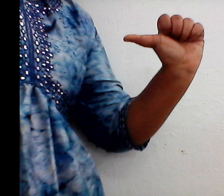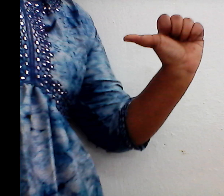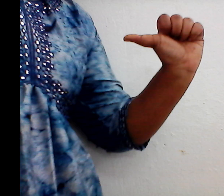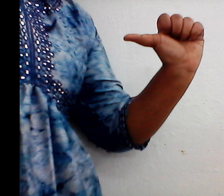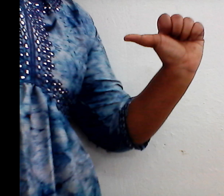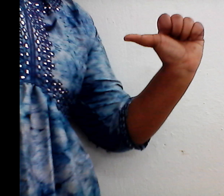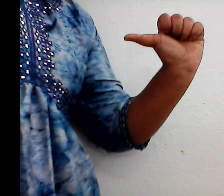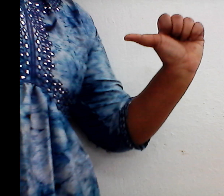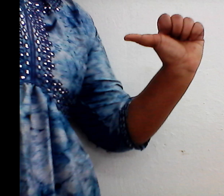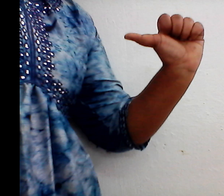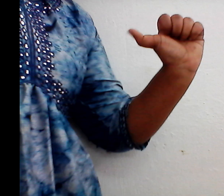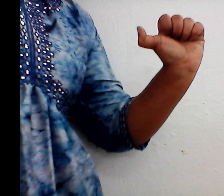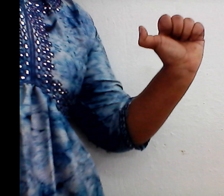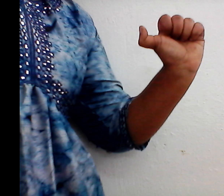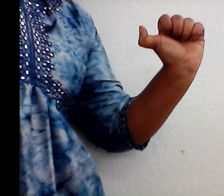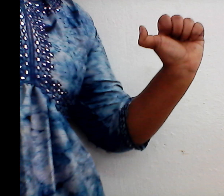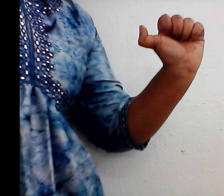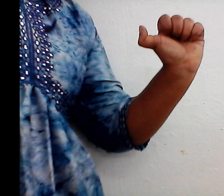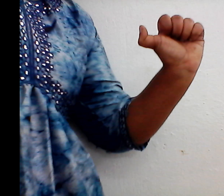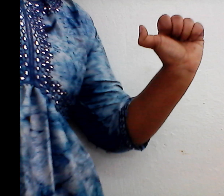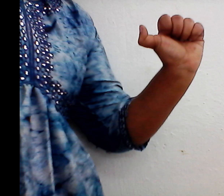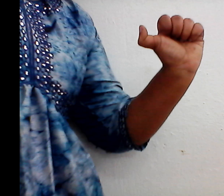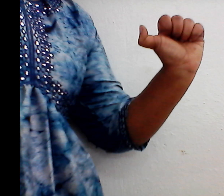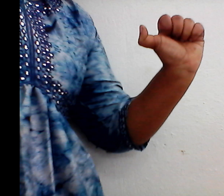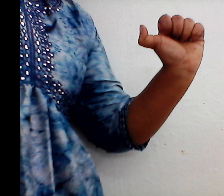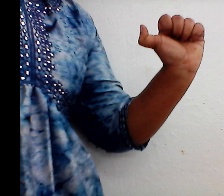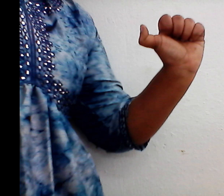ഏ